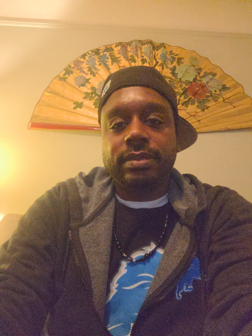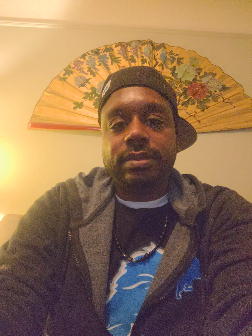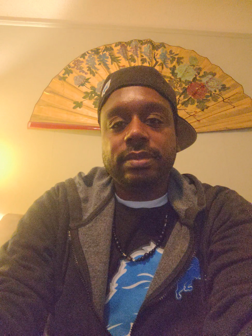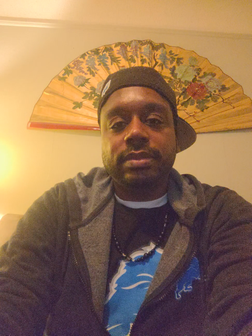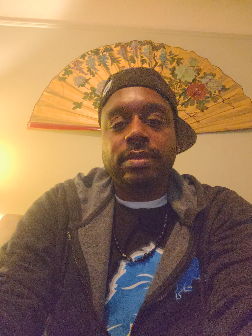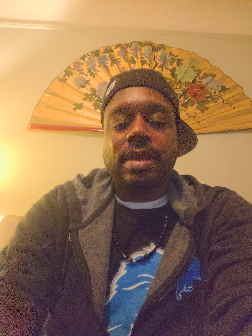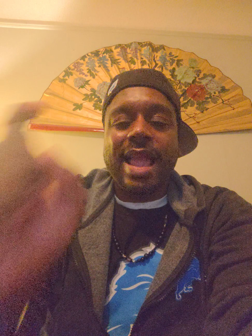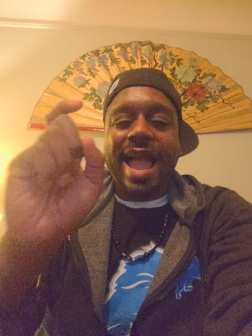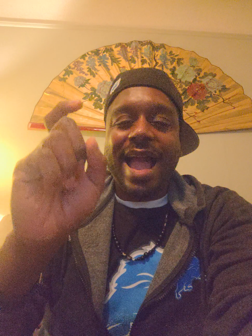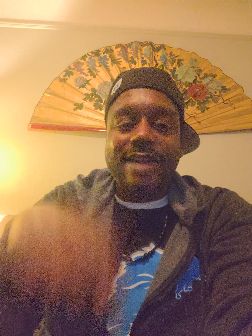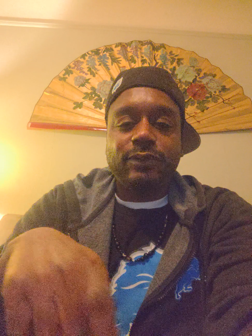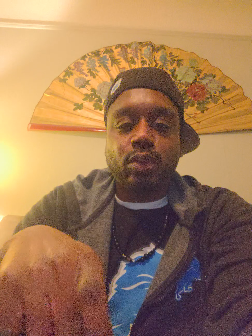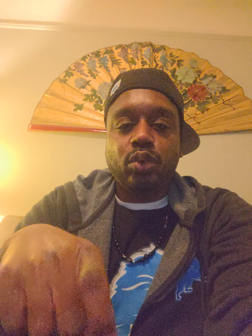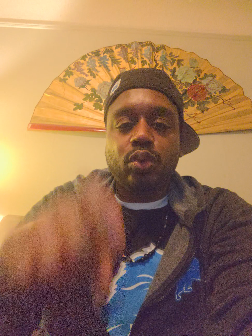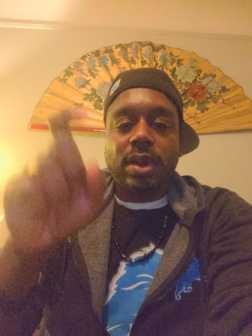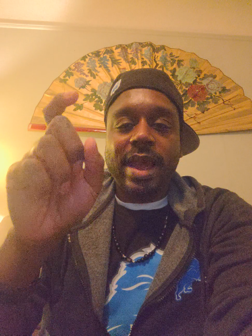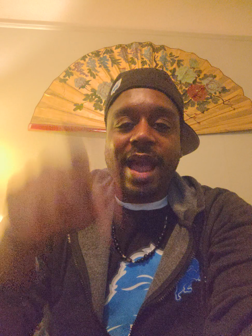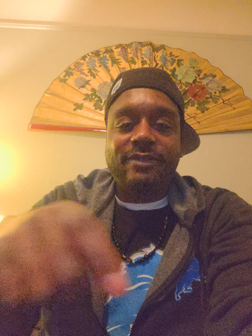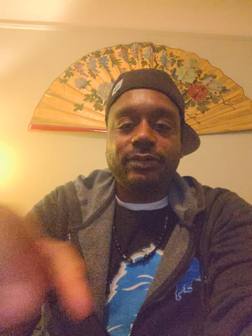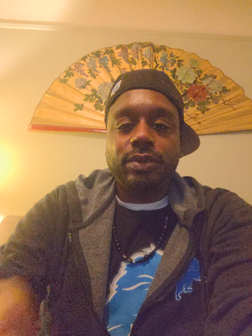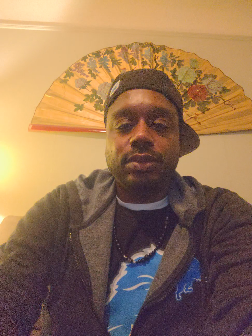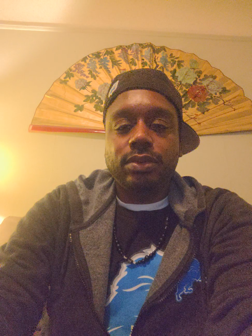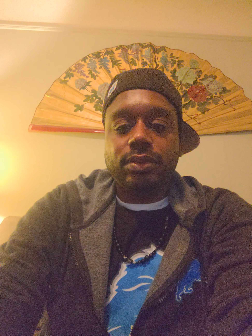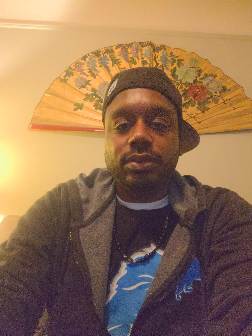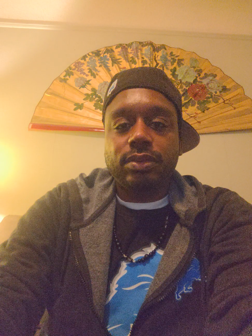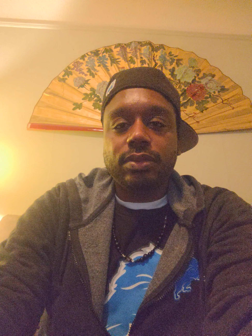have to